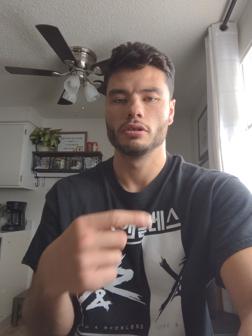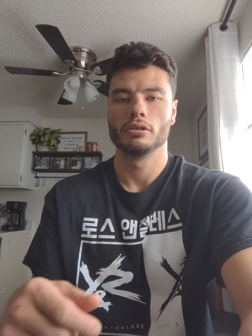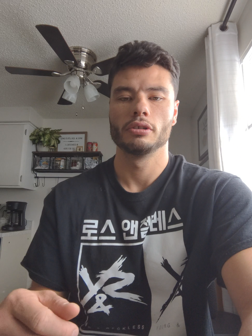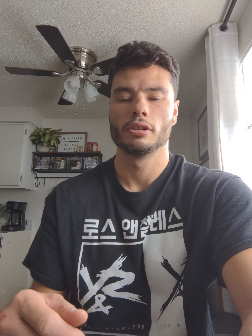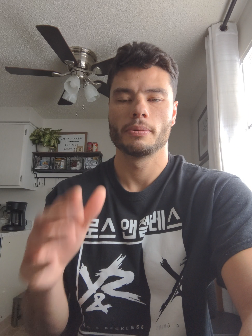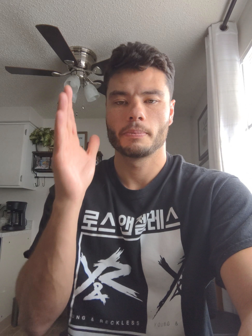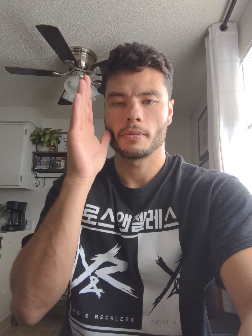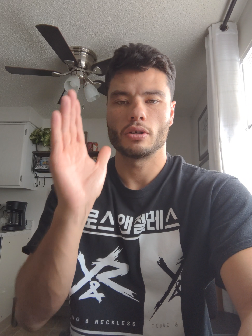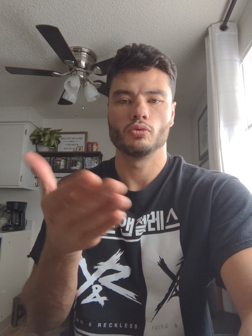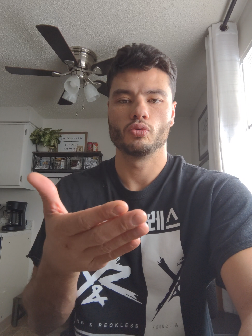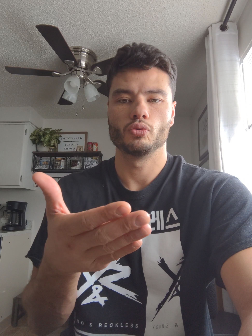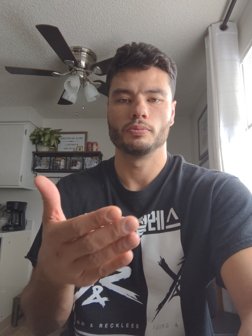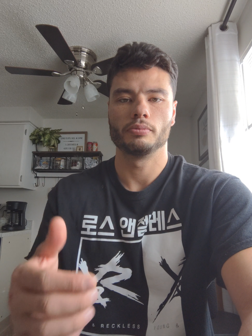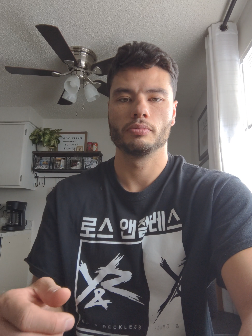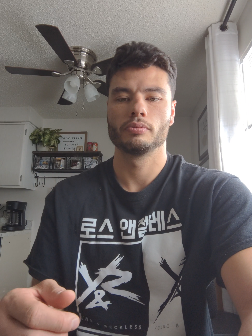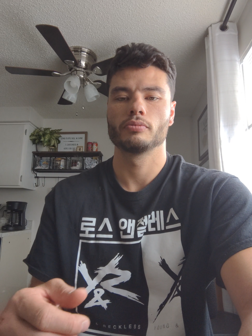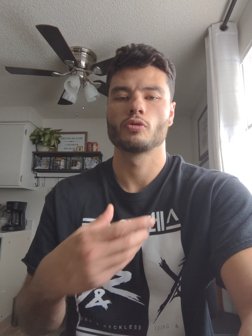bedroom